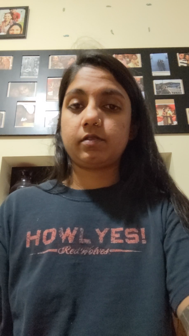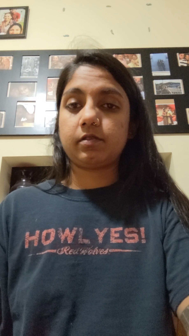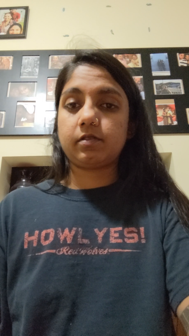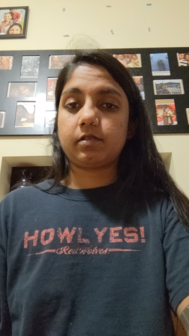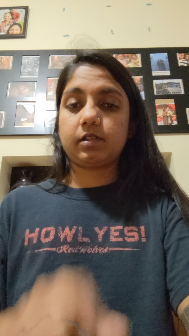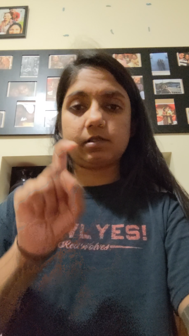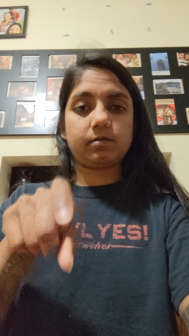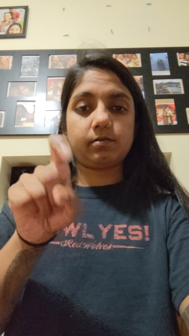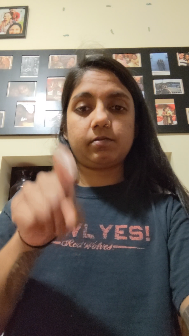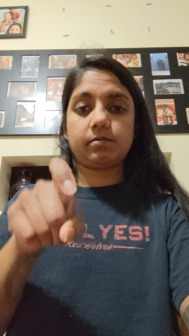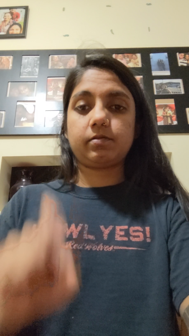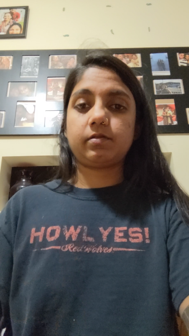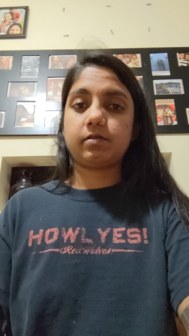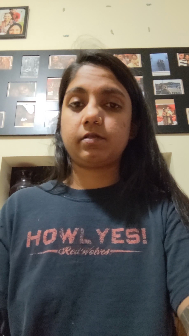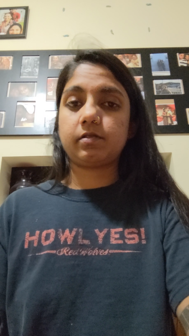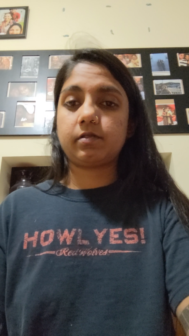need